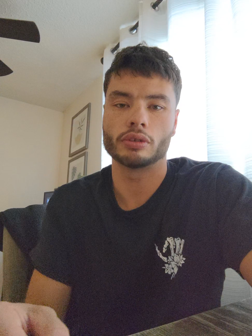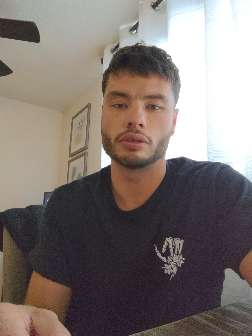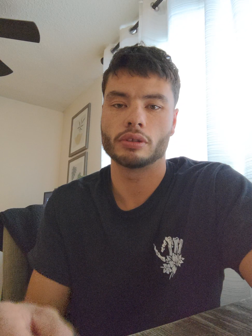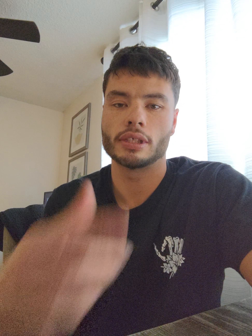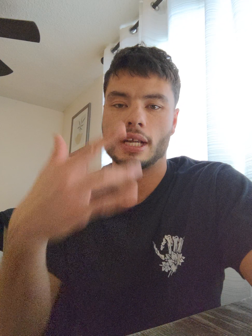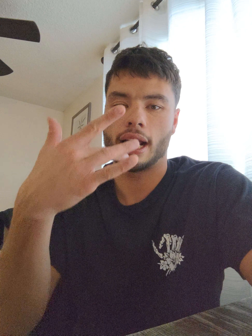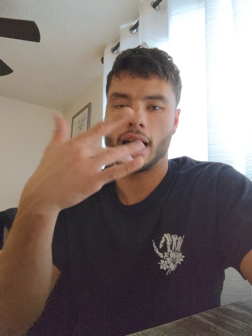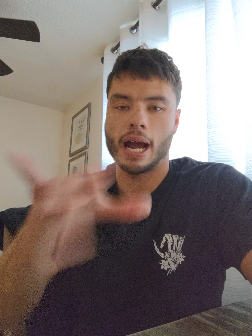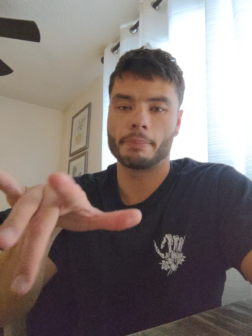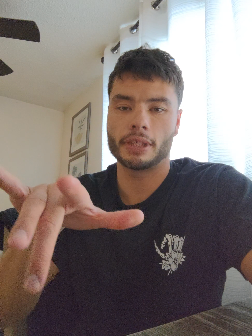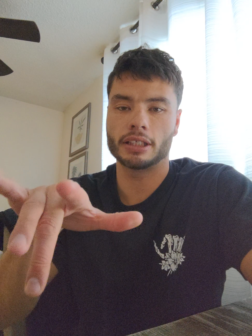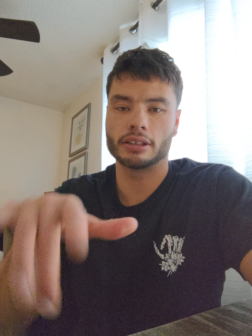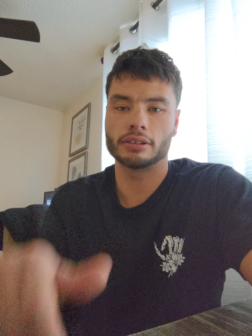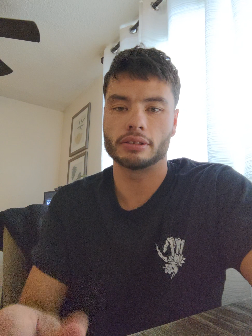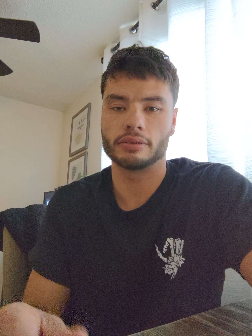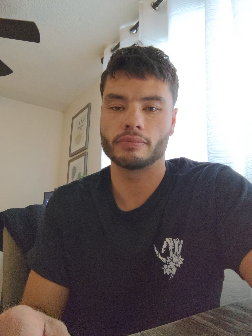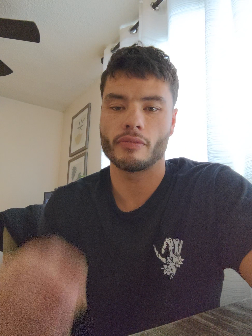empty